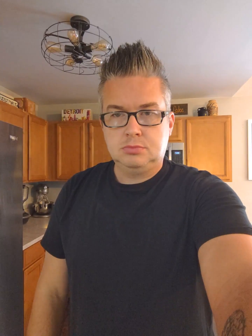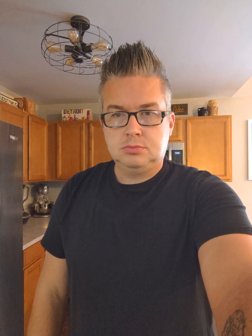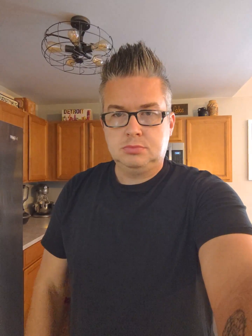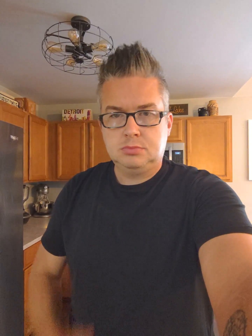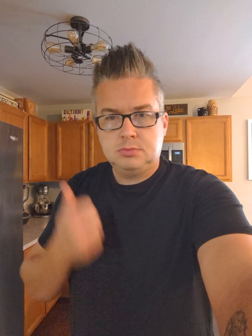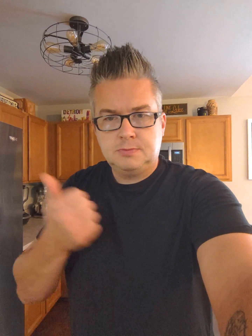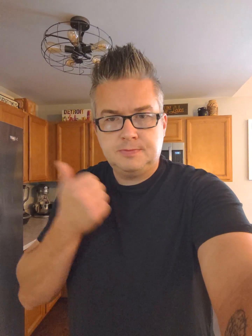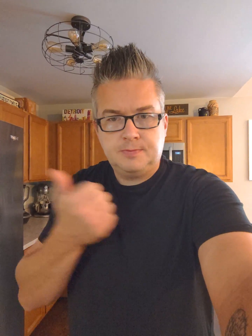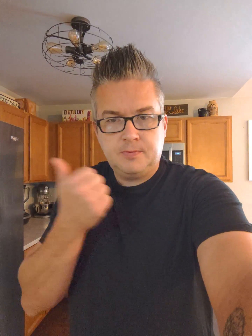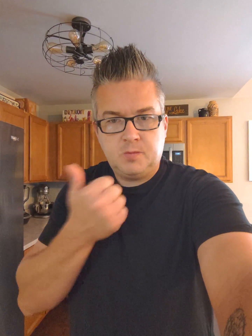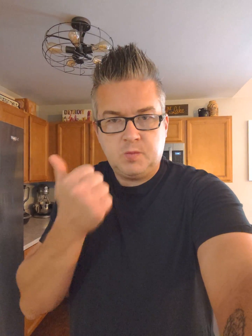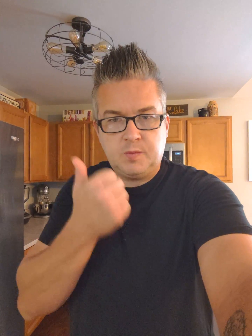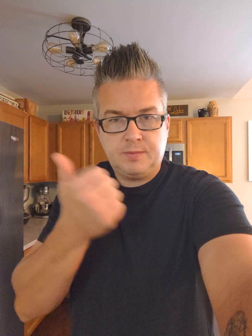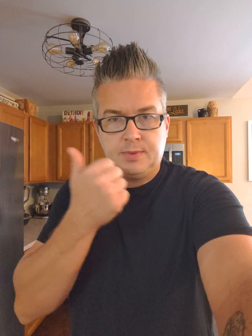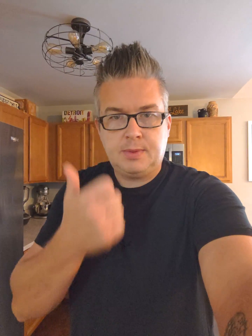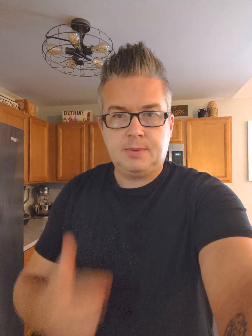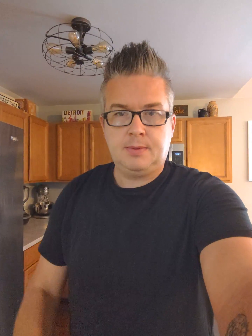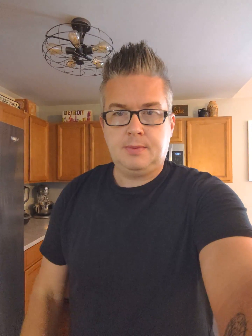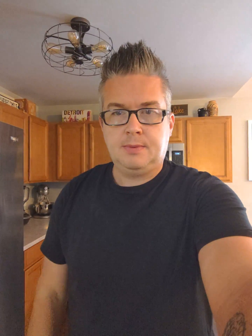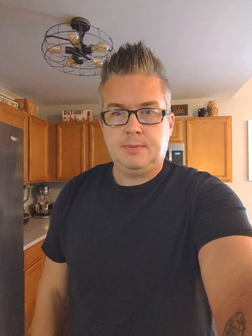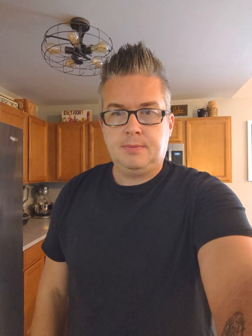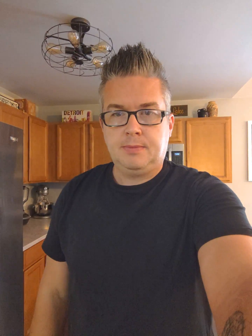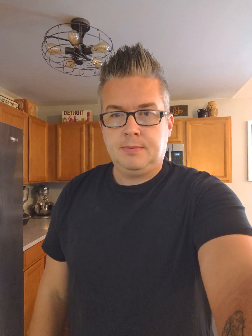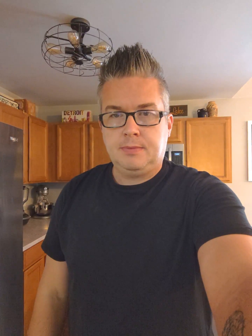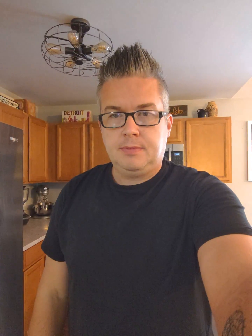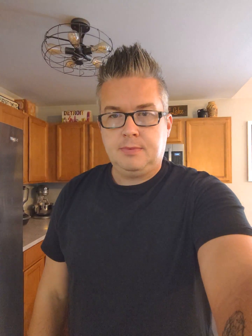chase